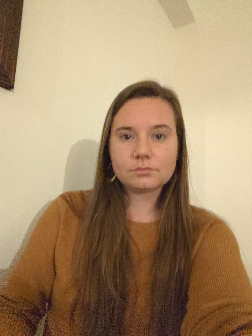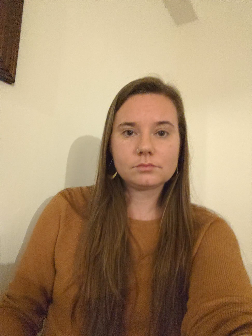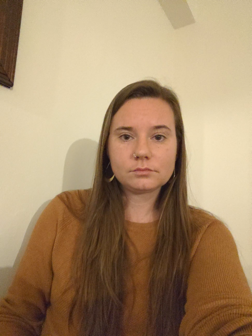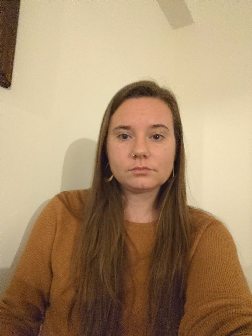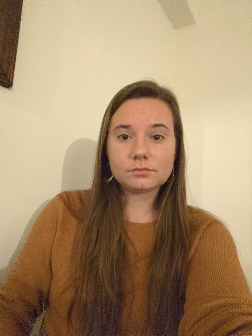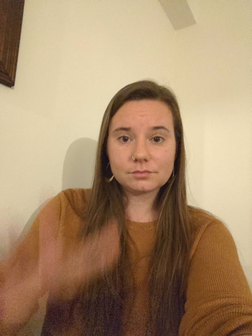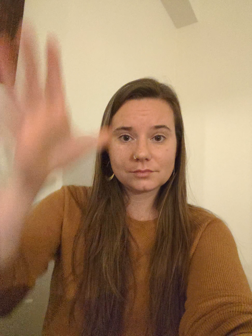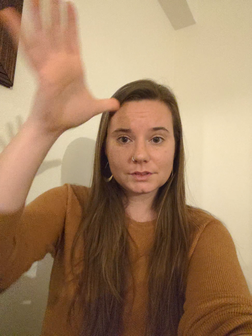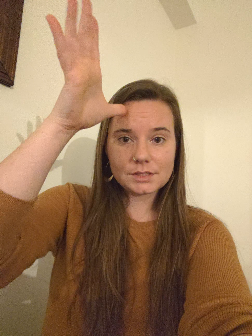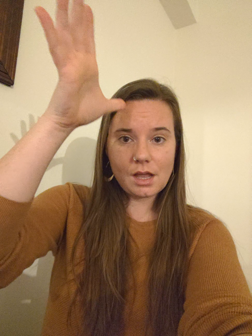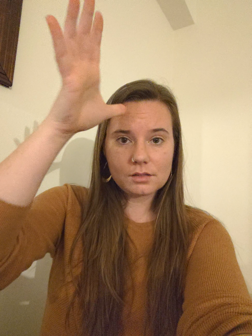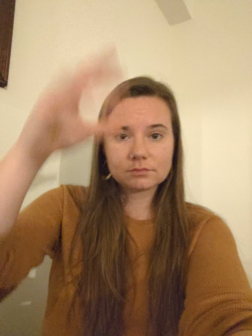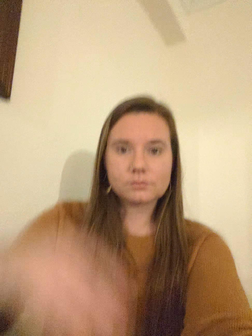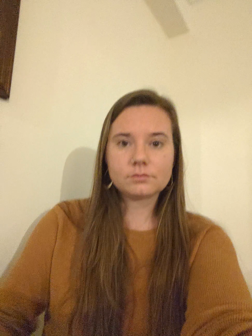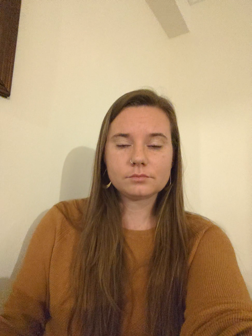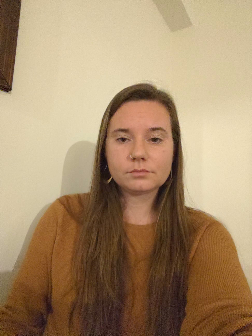dad